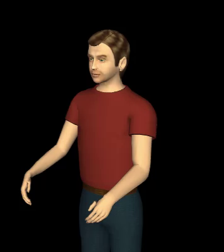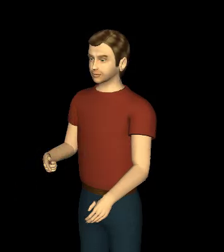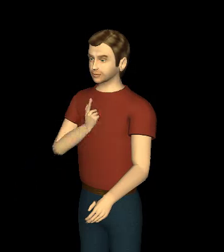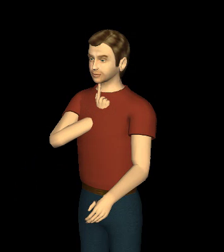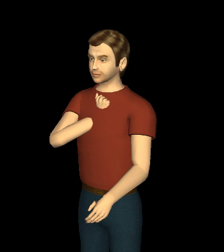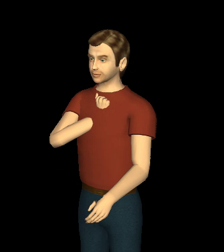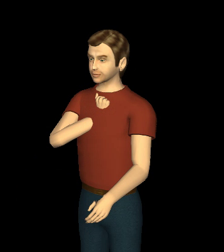يونيو